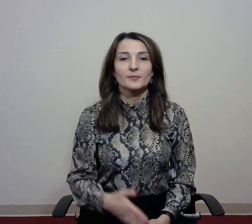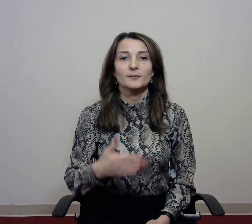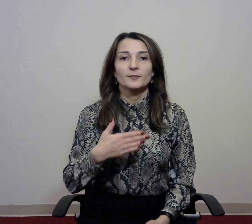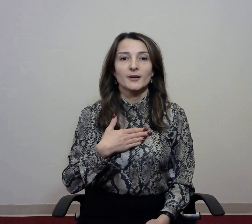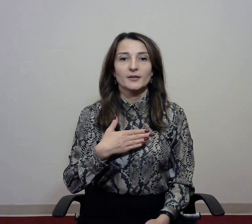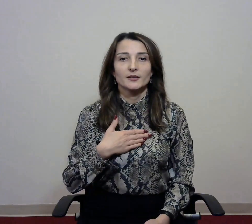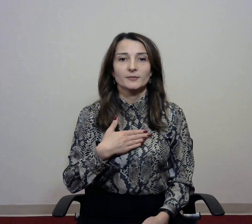mən